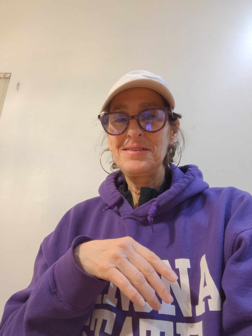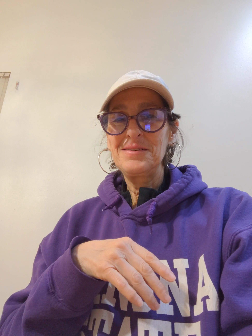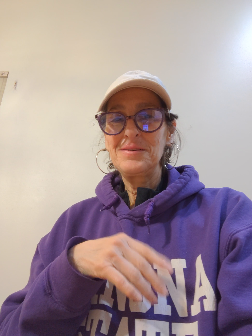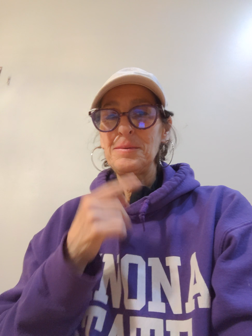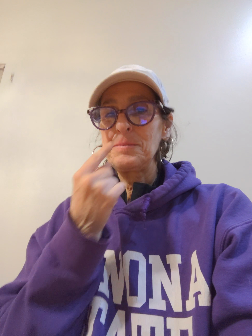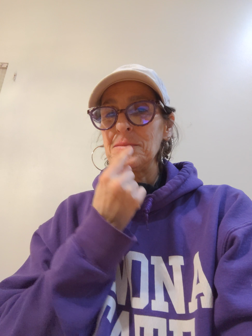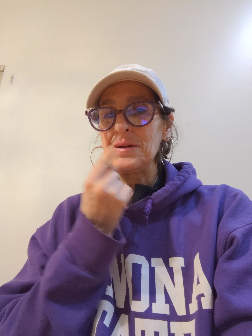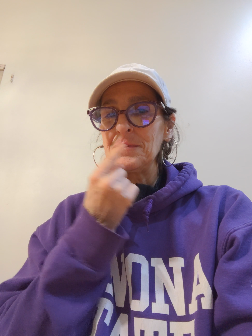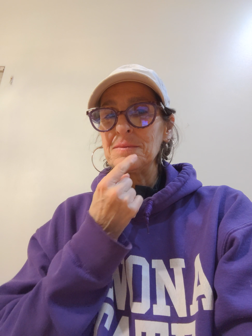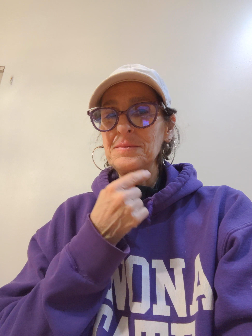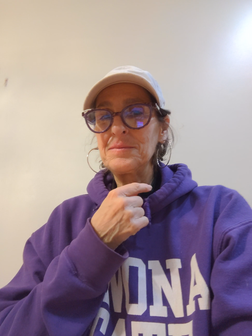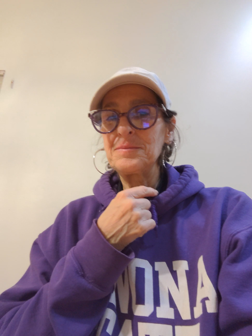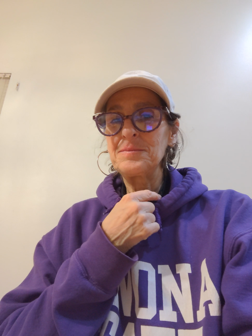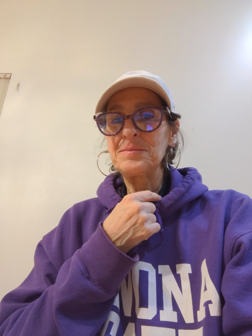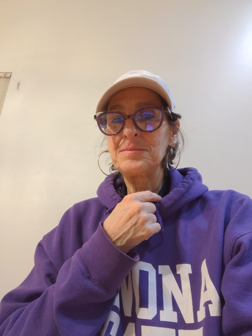mouth